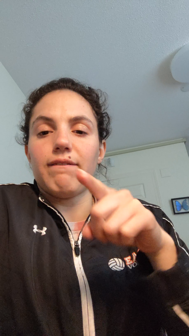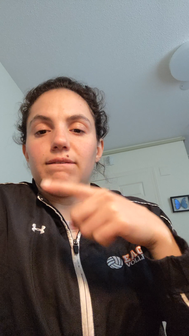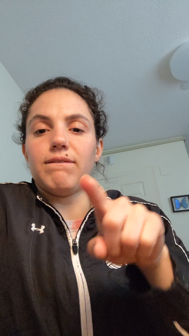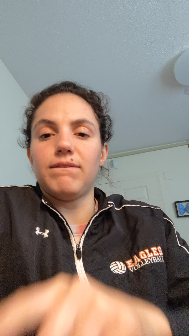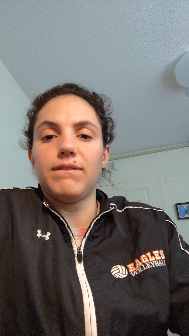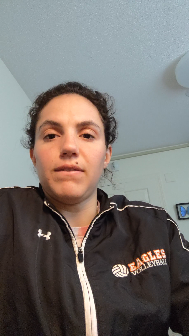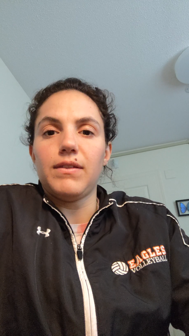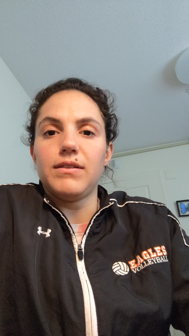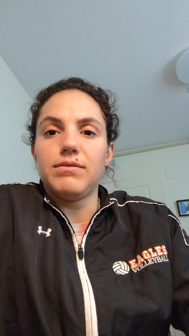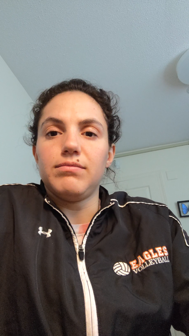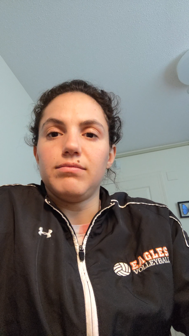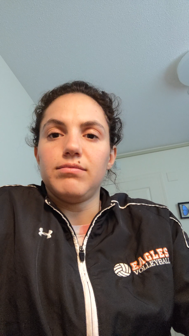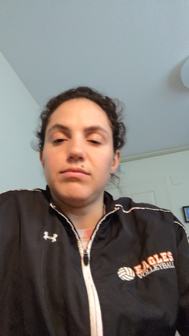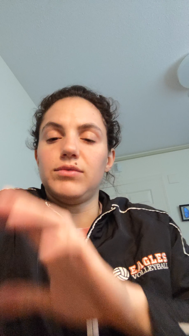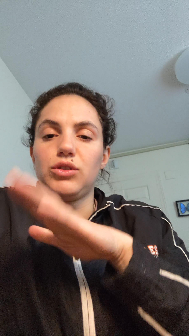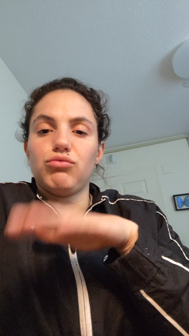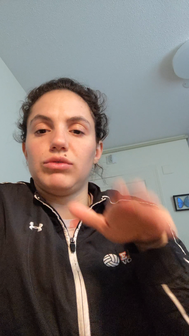children